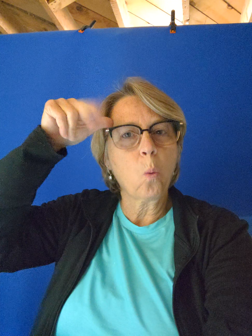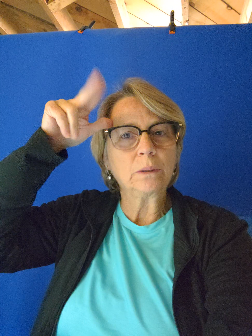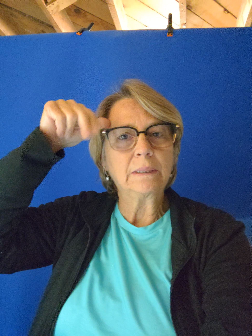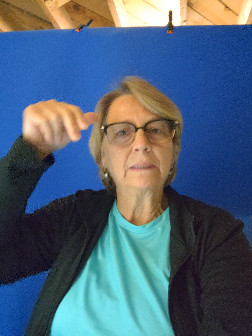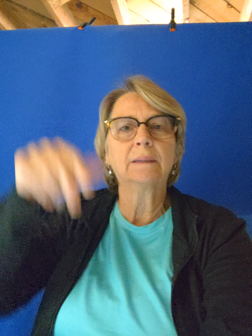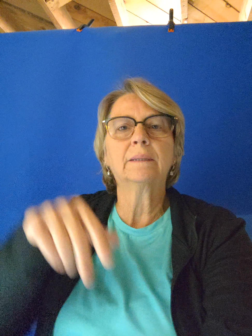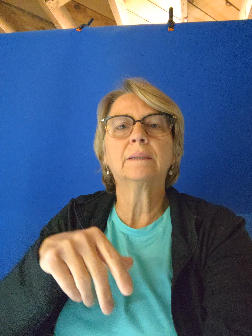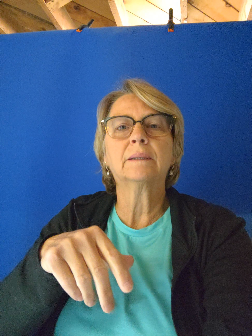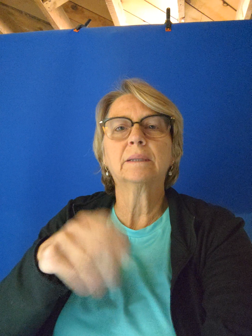horse